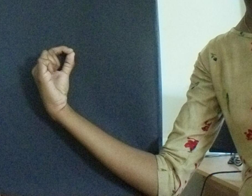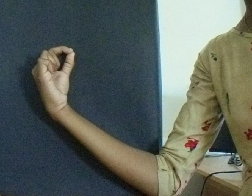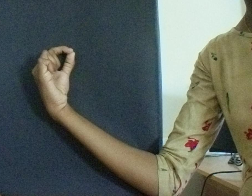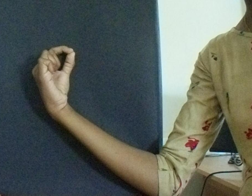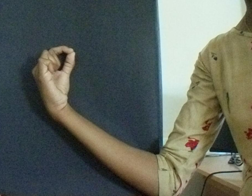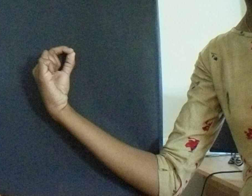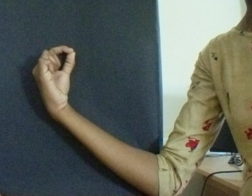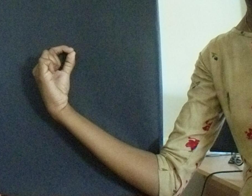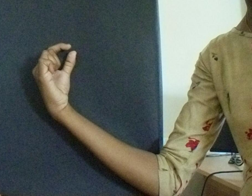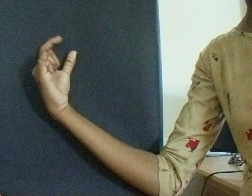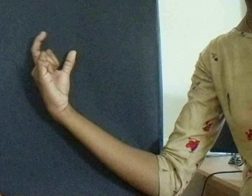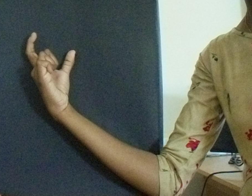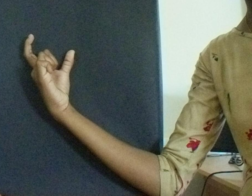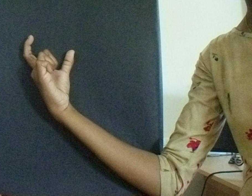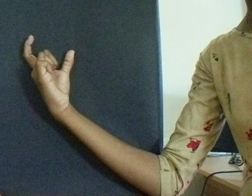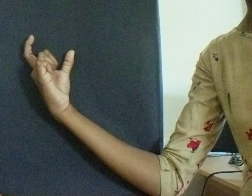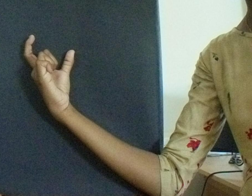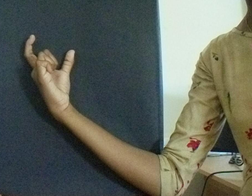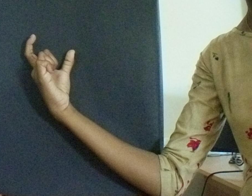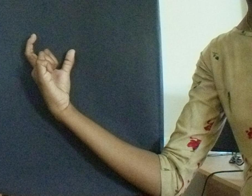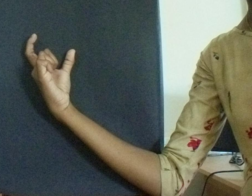thief